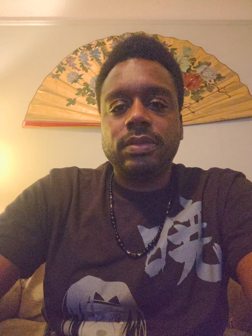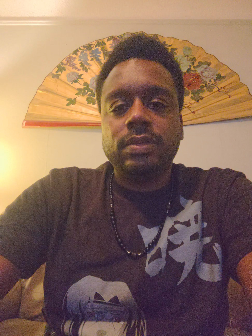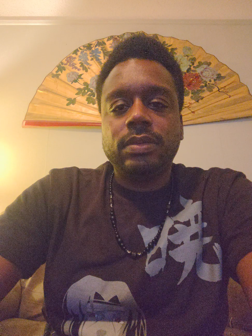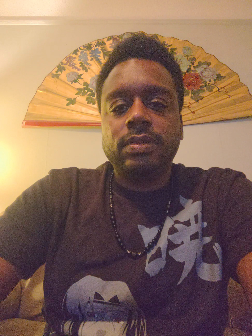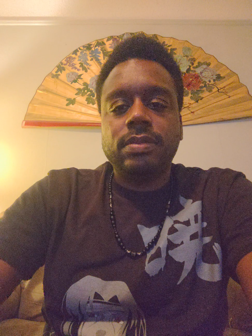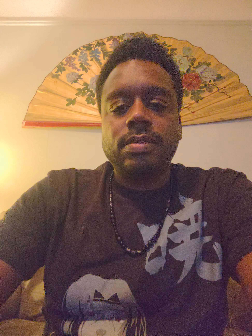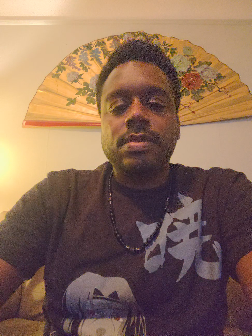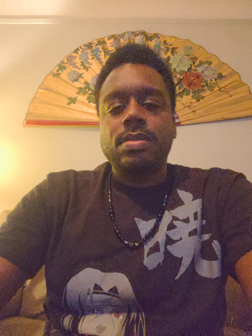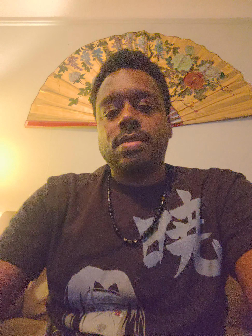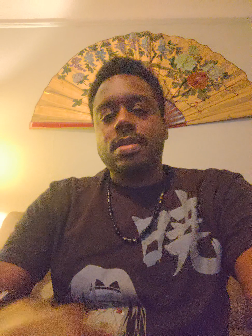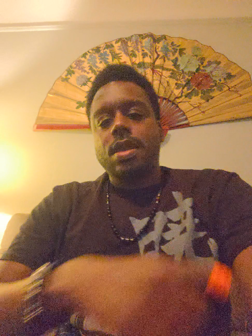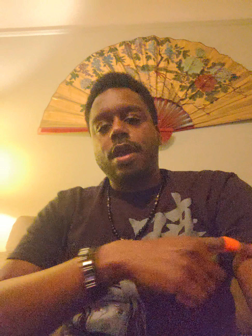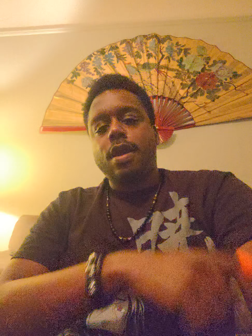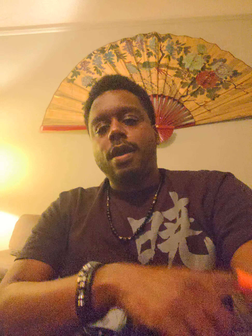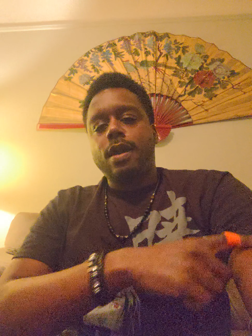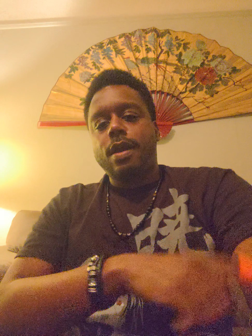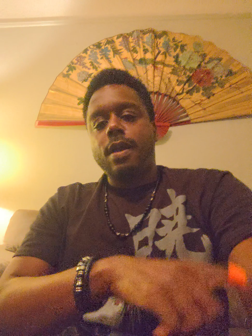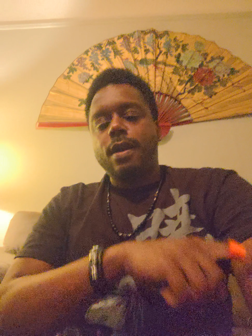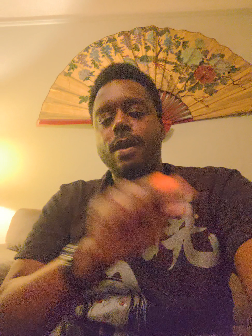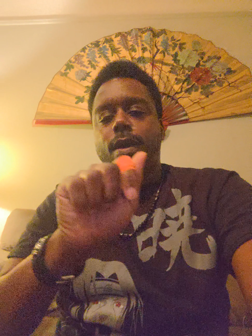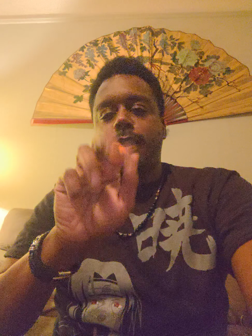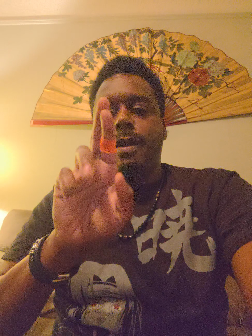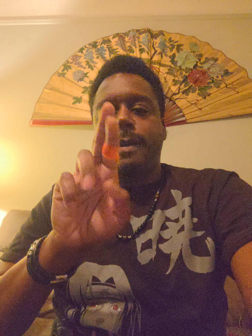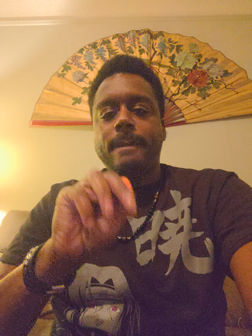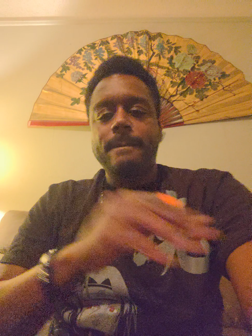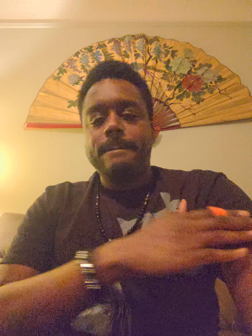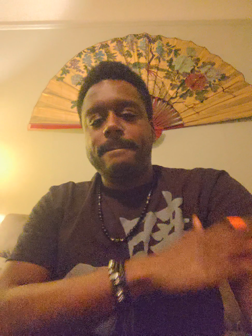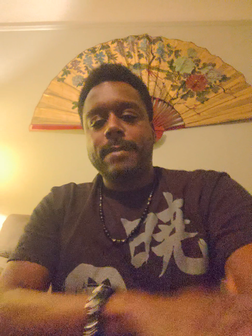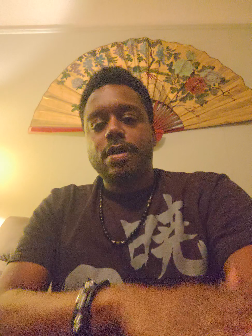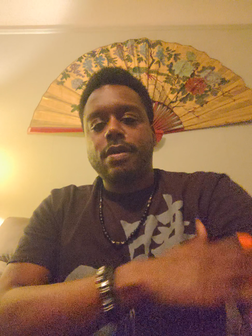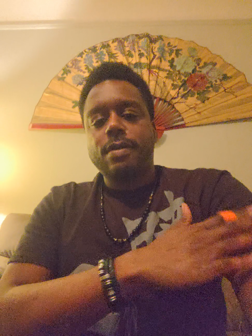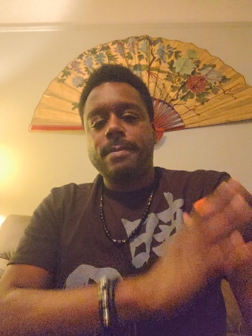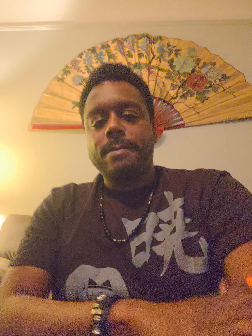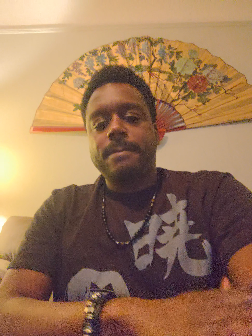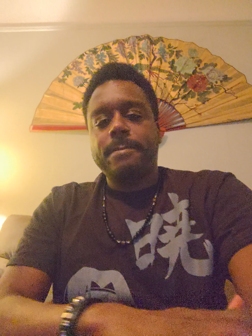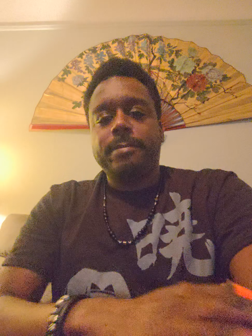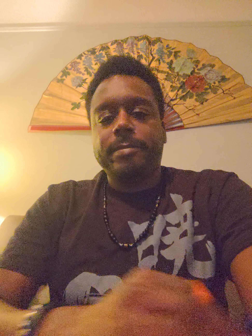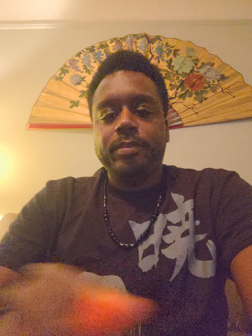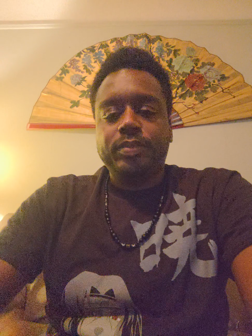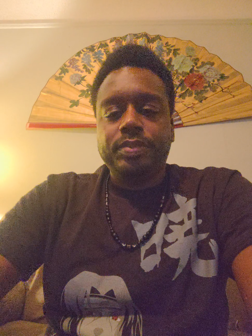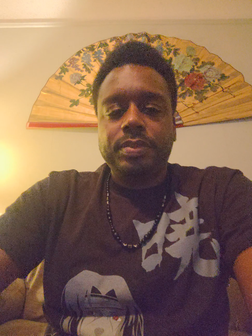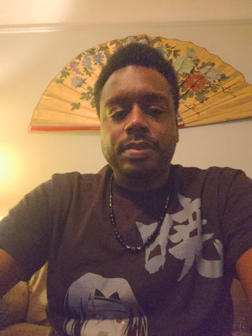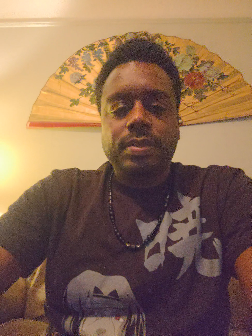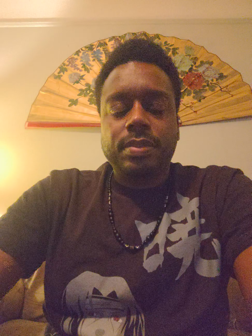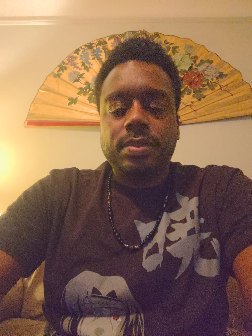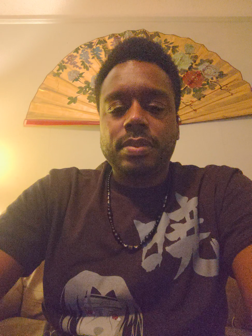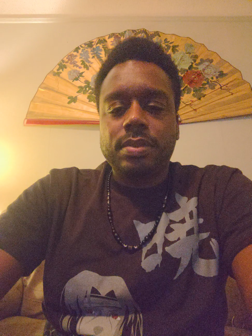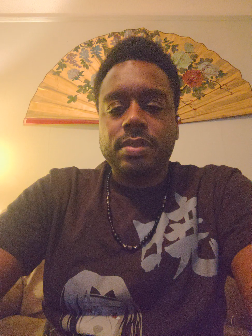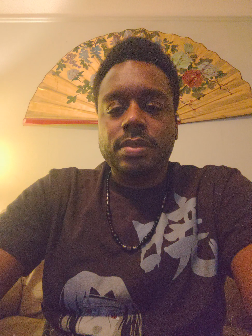arm